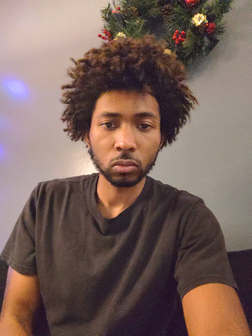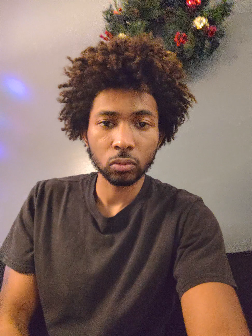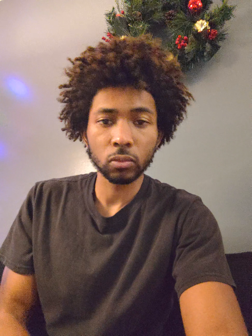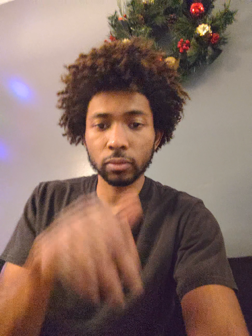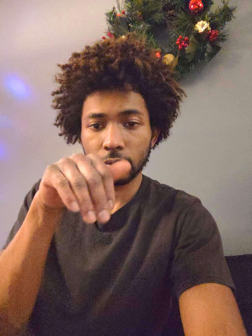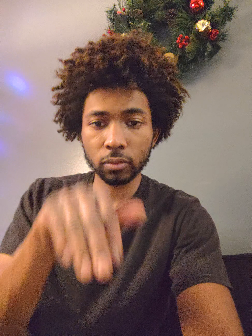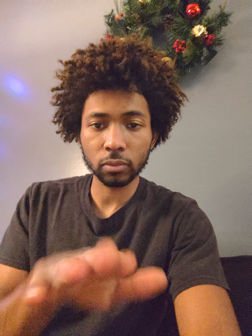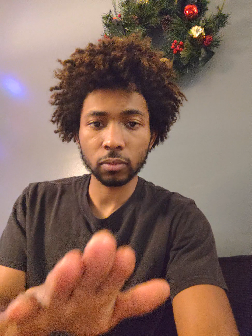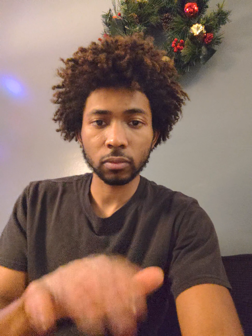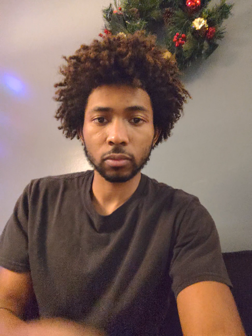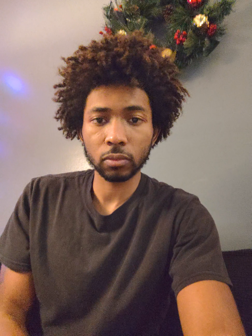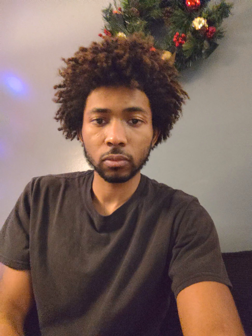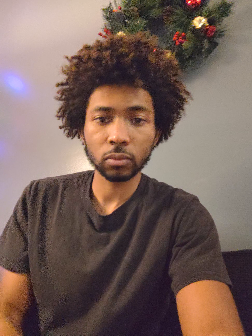into